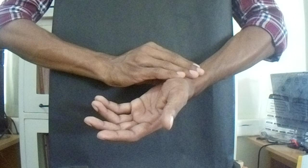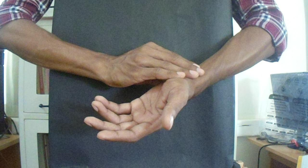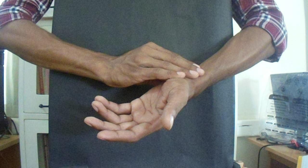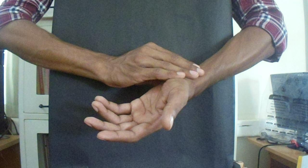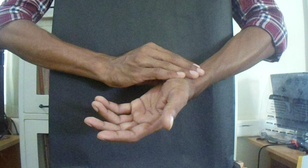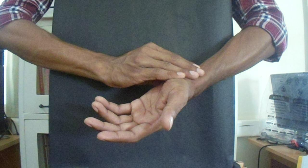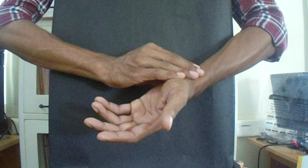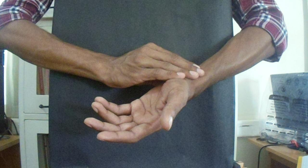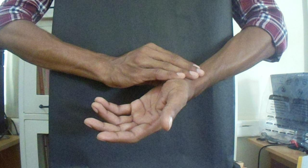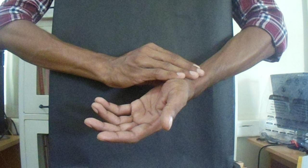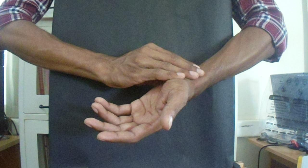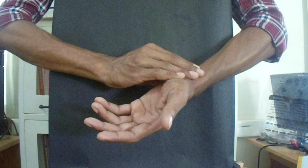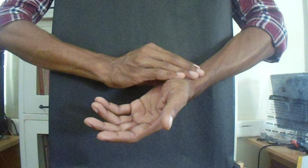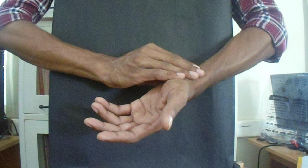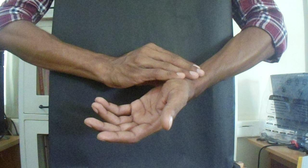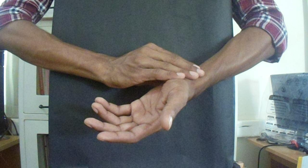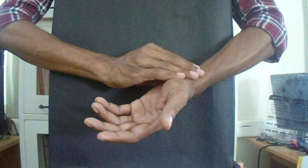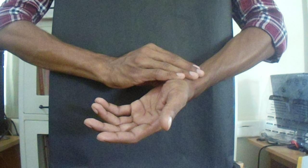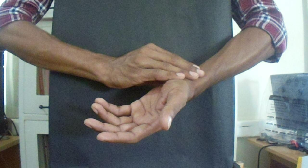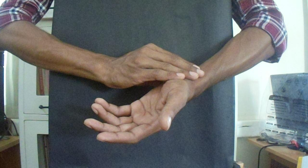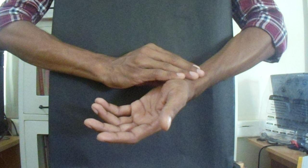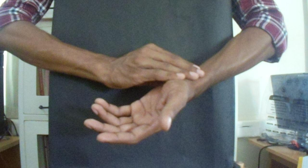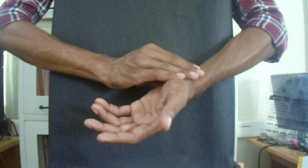doctor